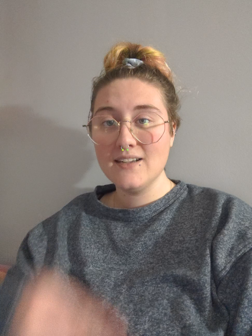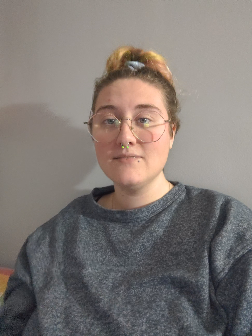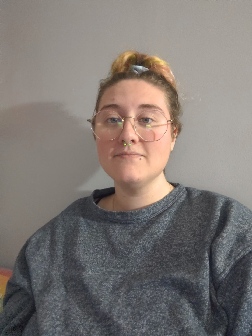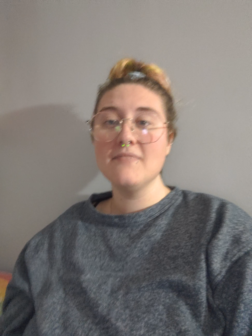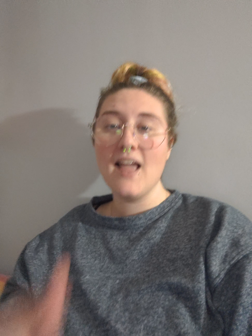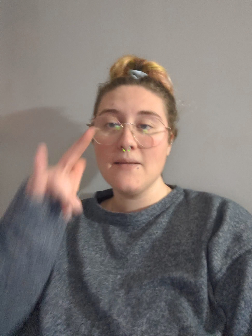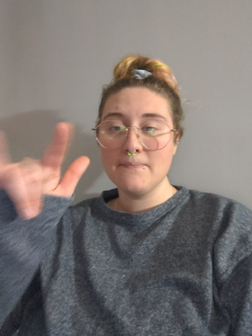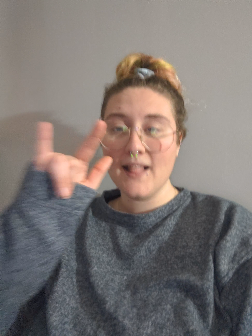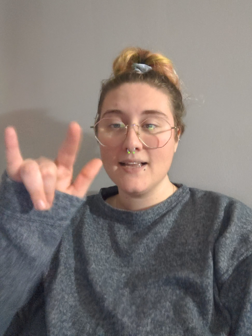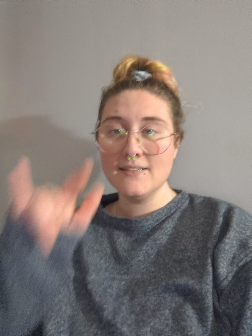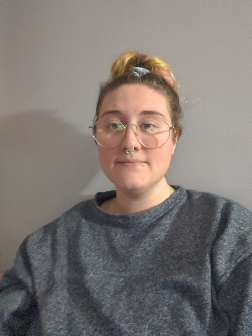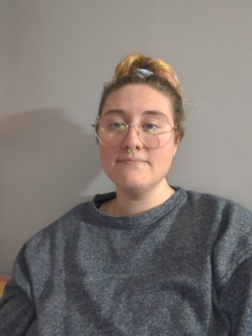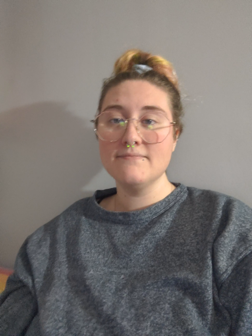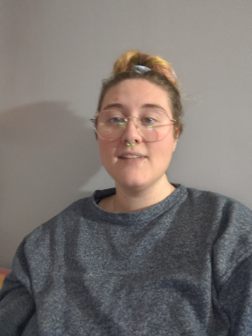airplane